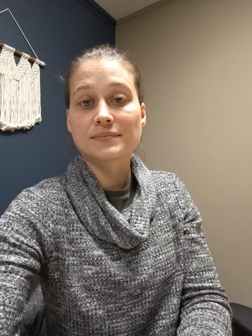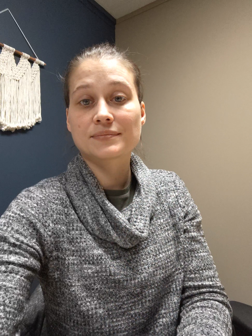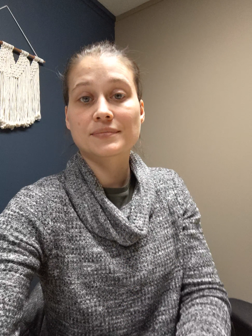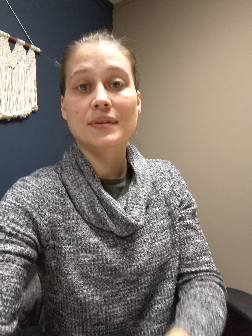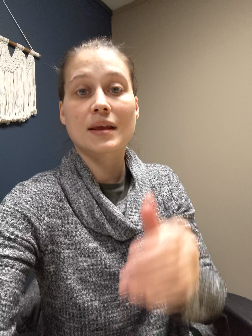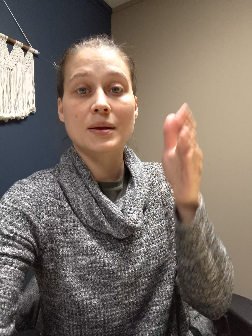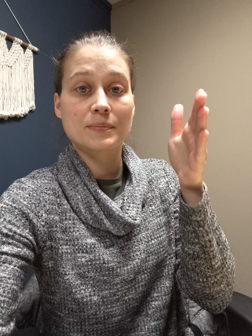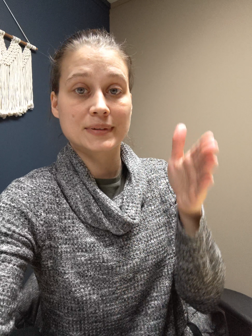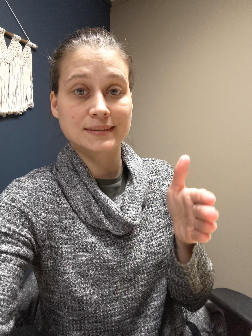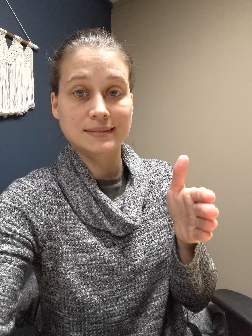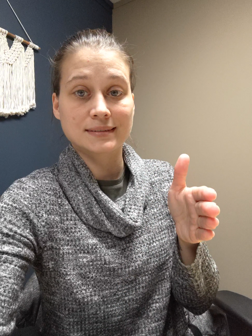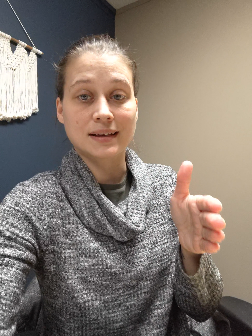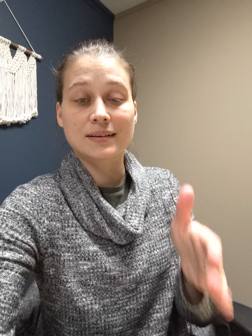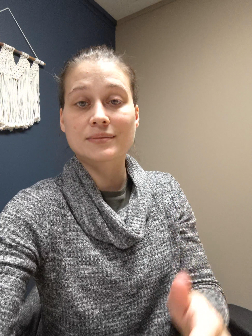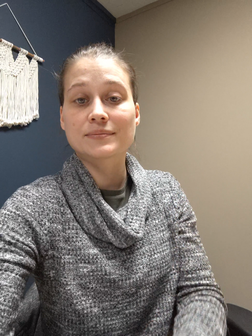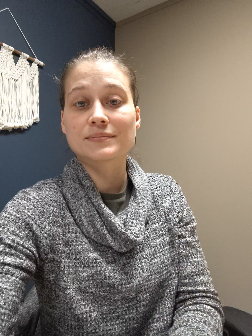beside